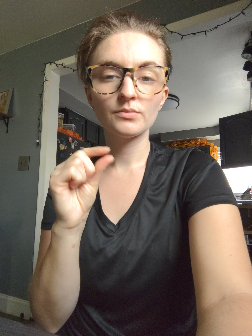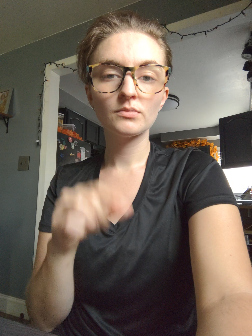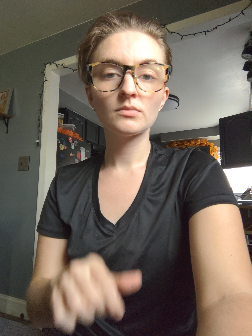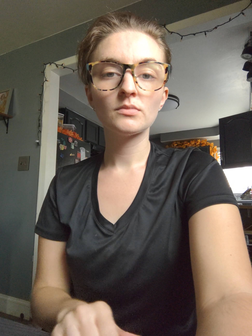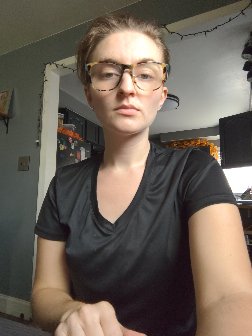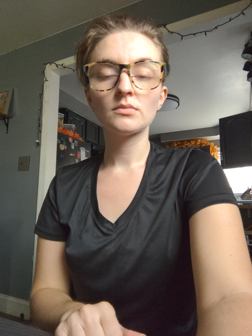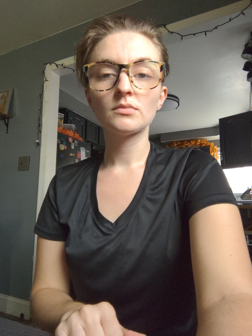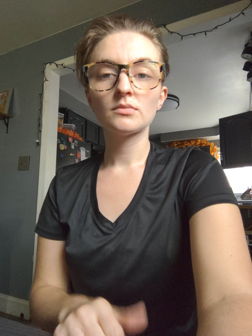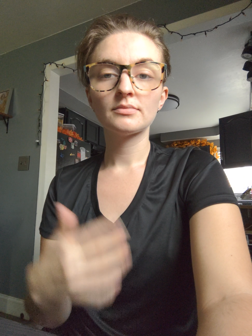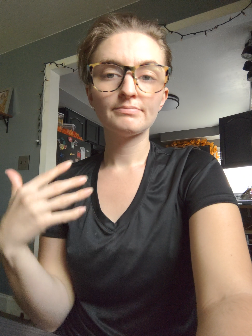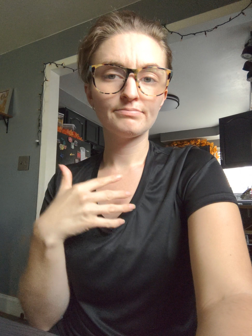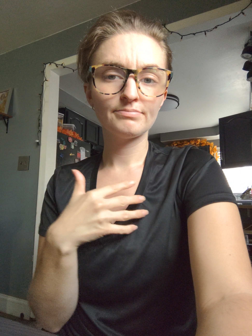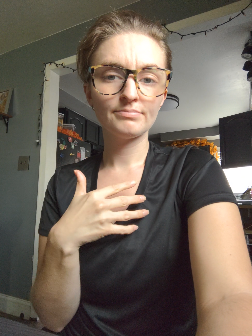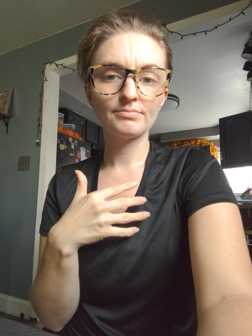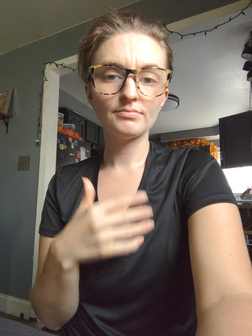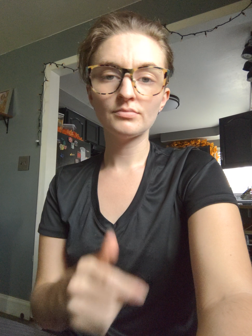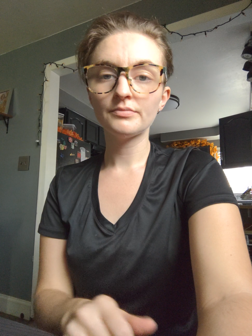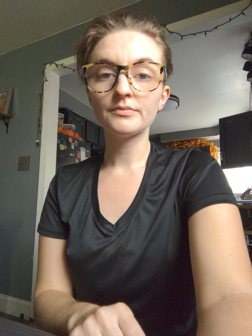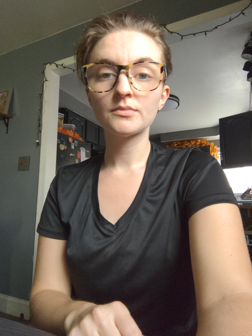scared